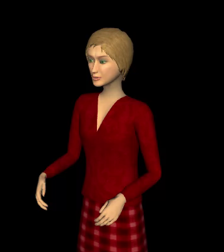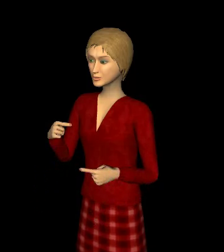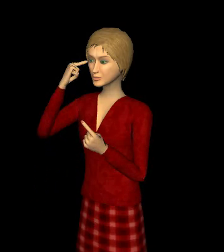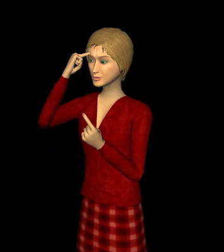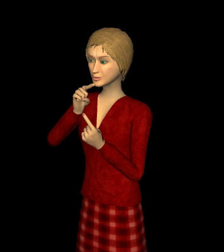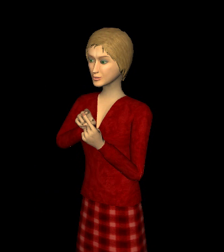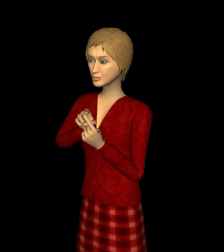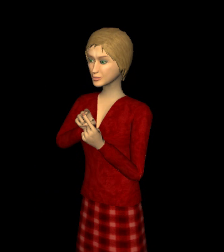موضوع